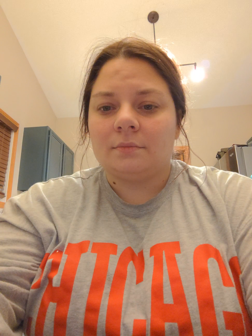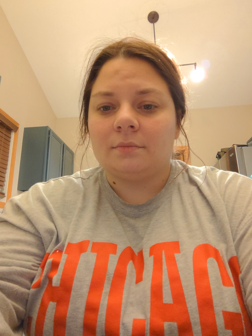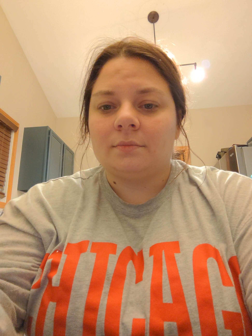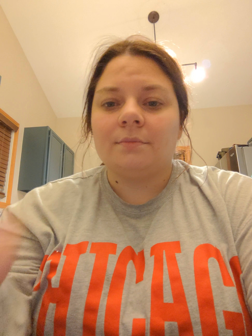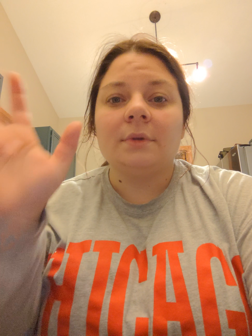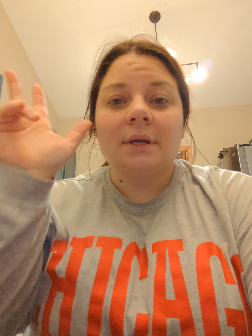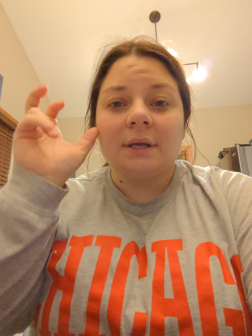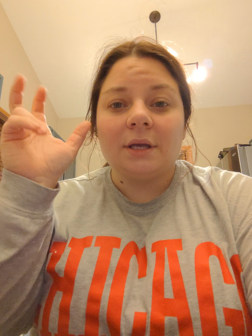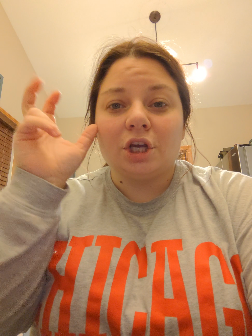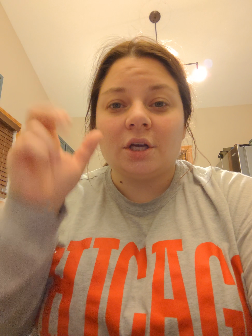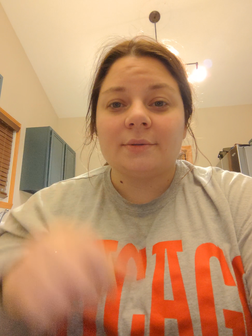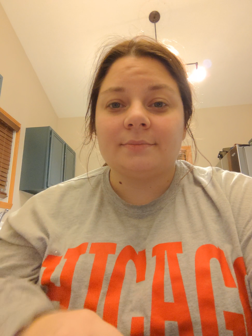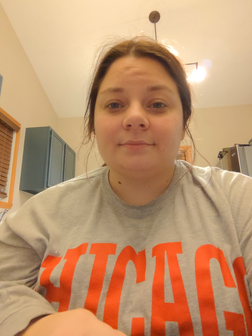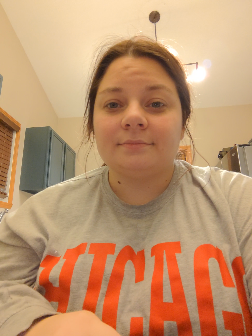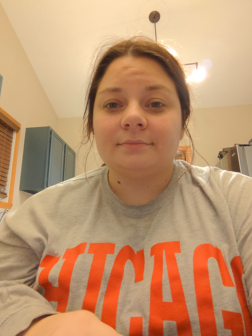hear